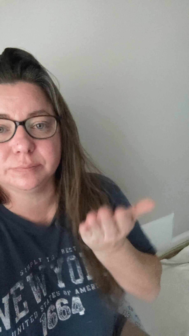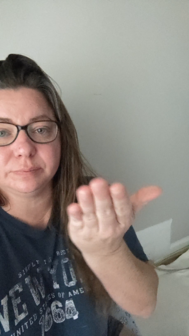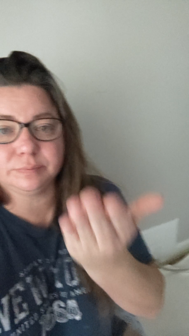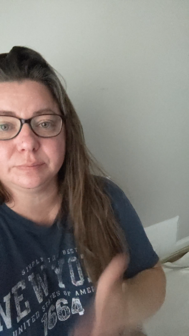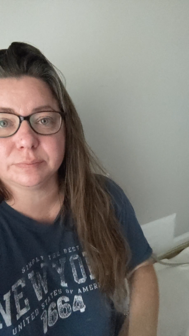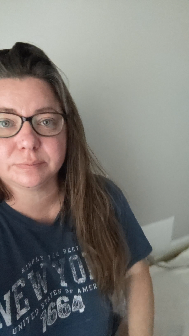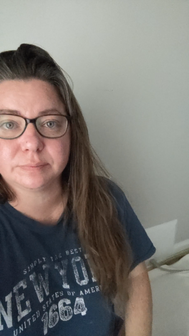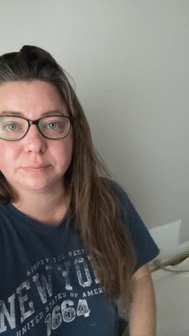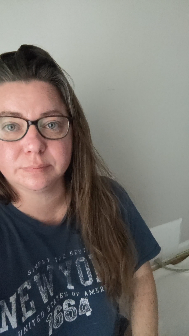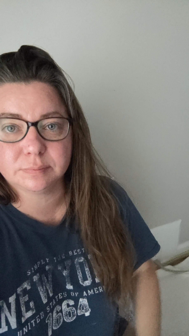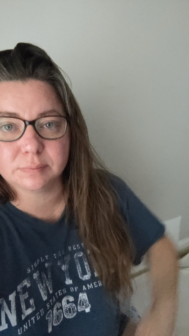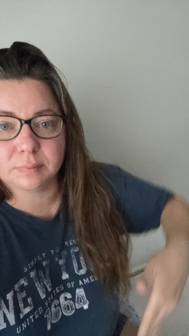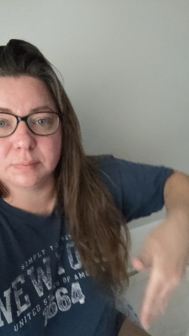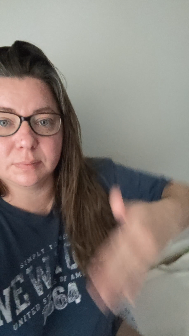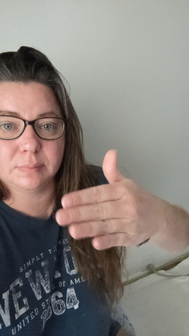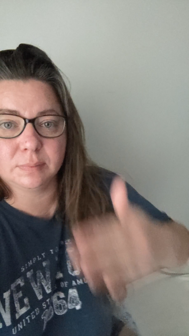kick